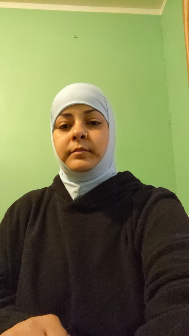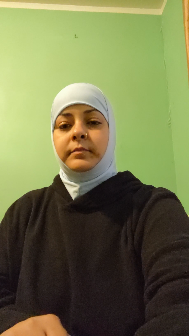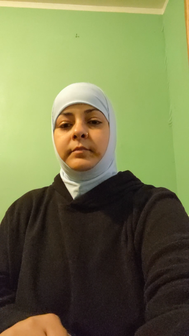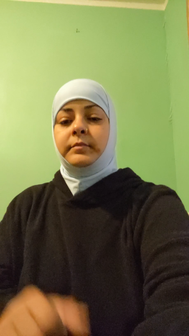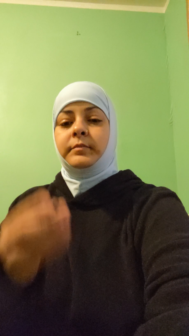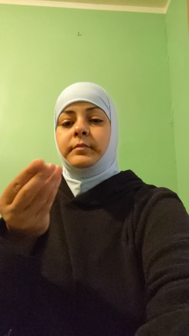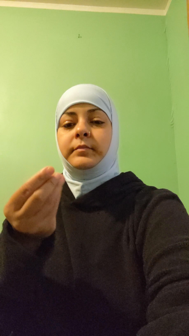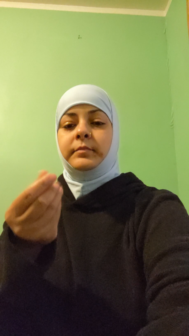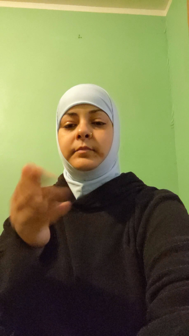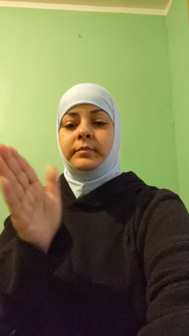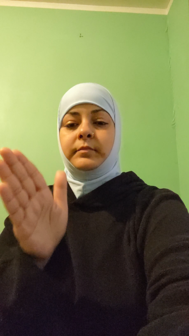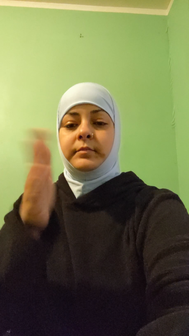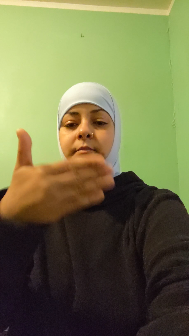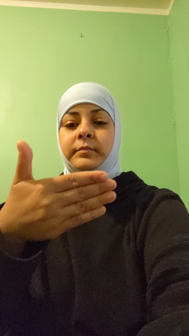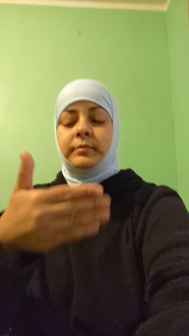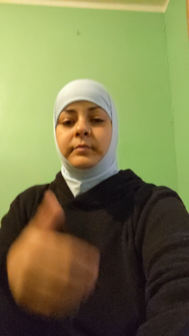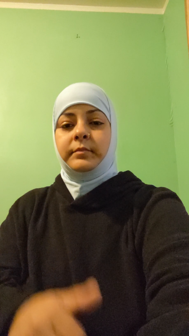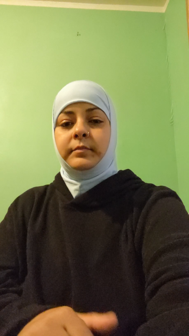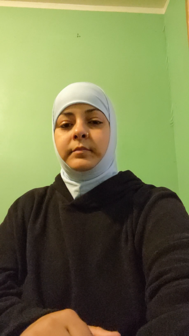sandbox